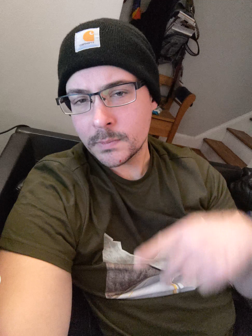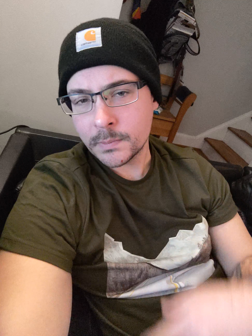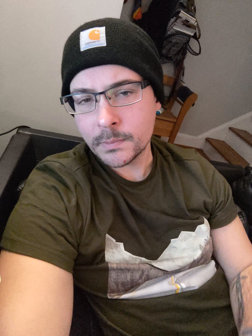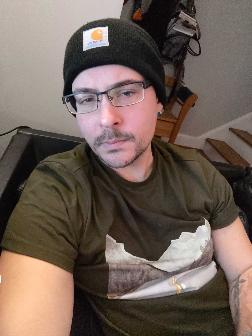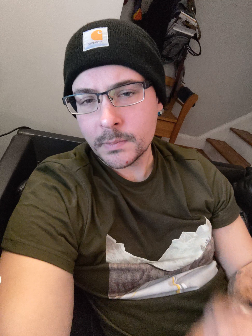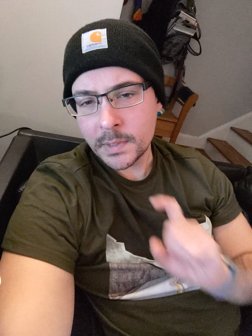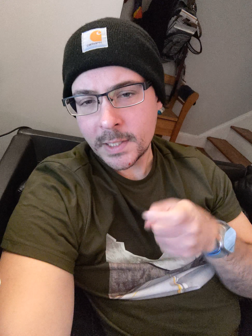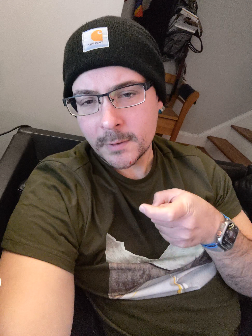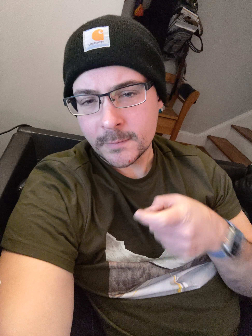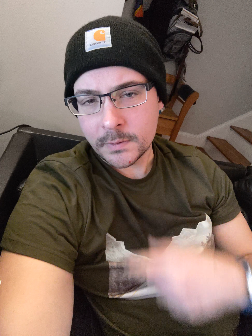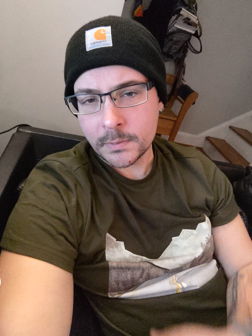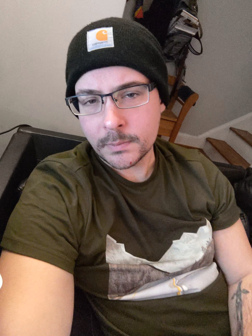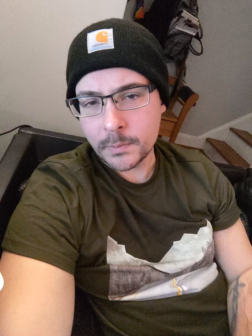gift